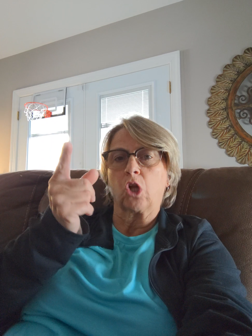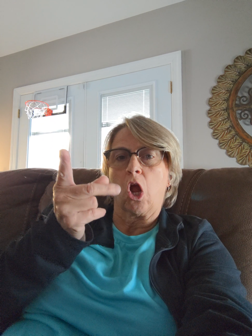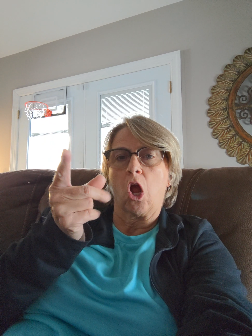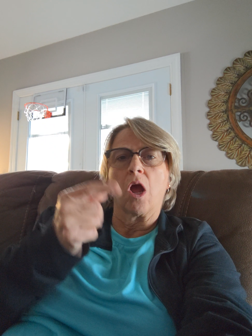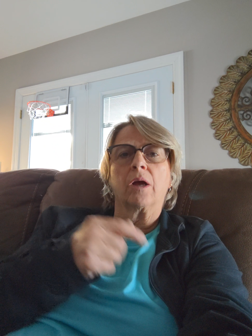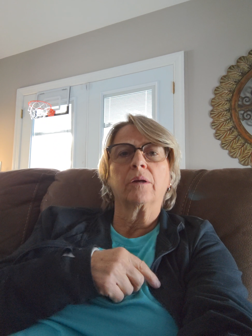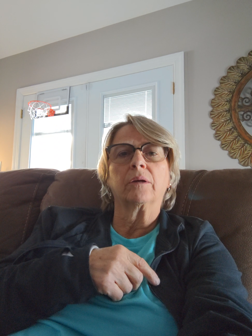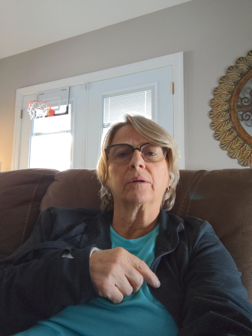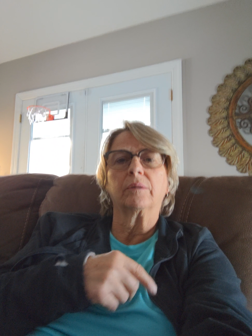dog